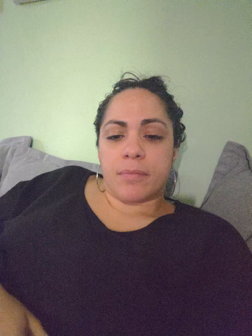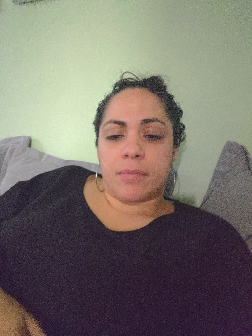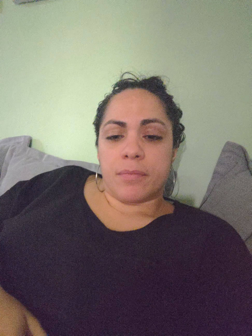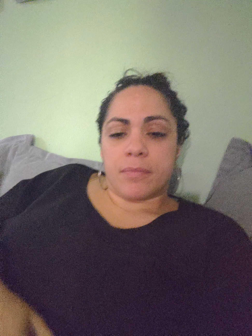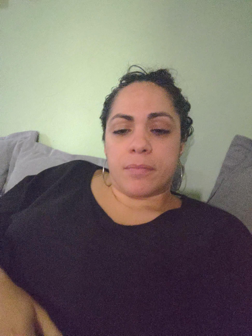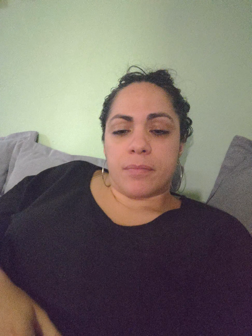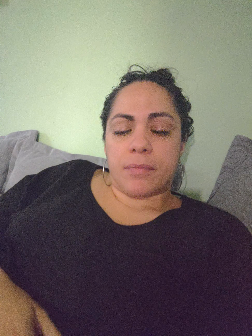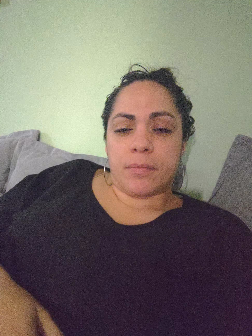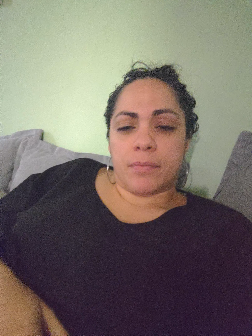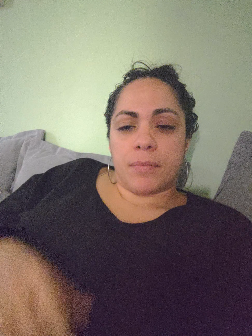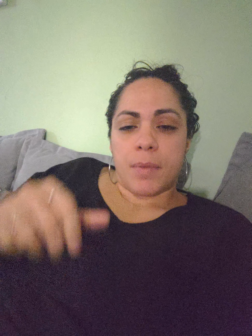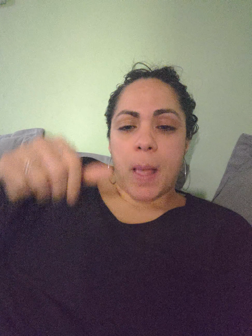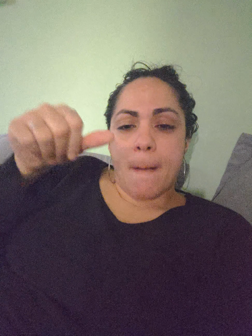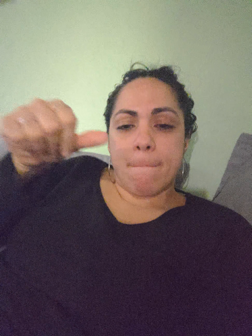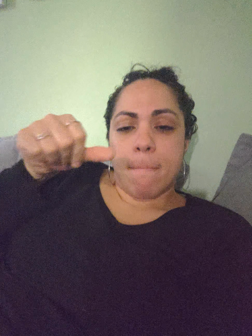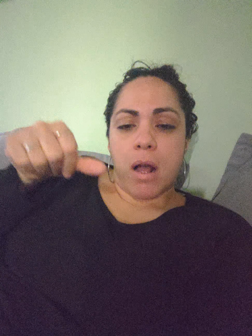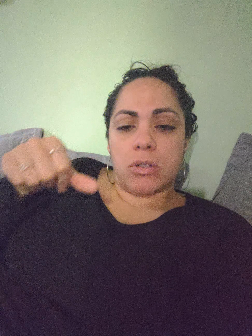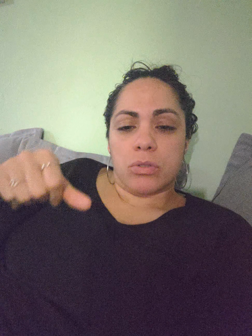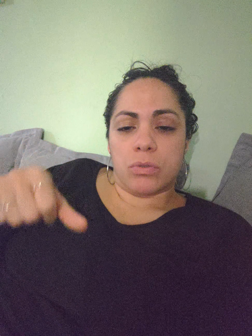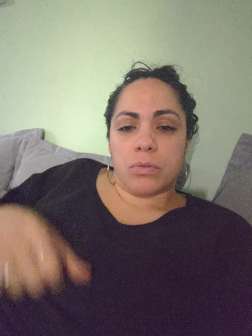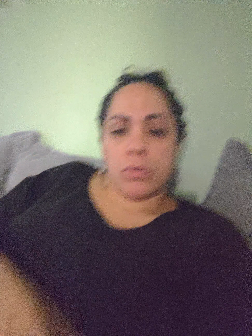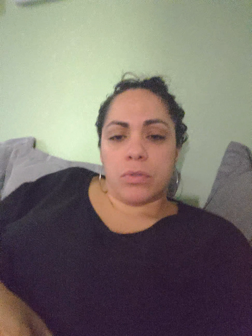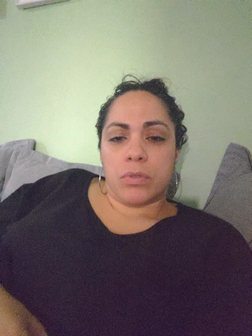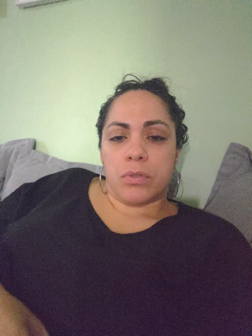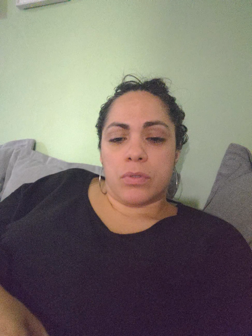puzzle